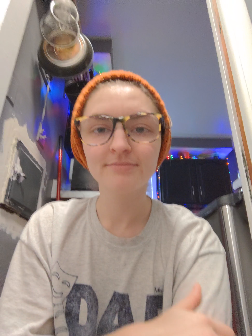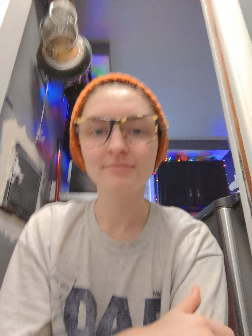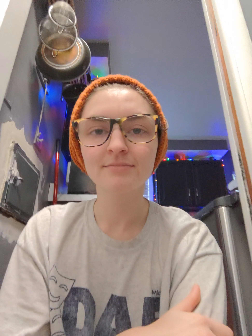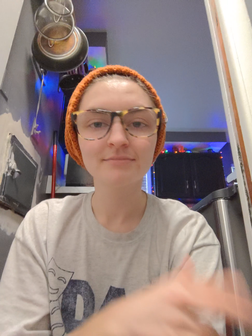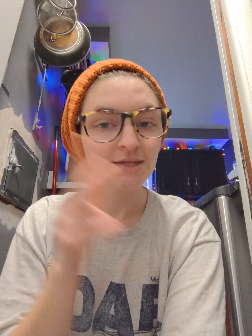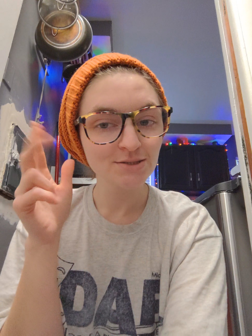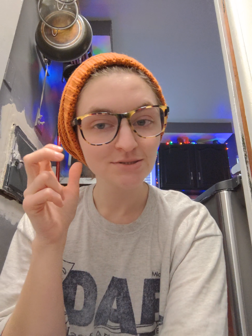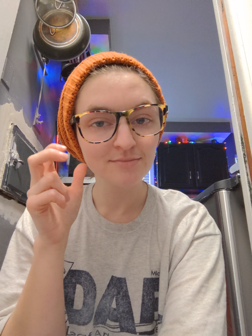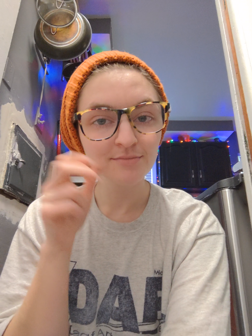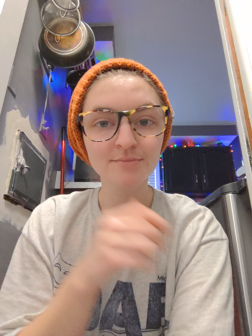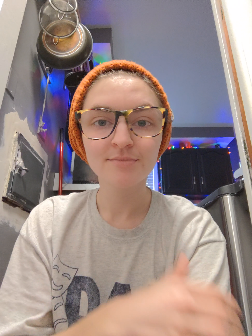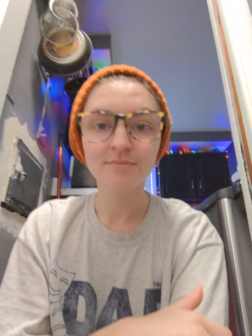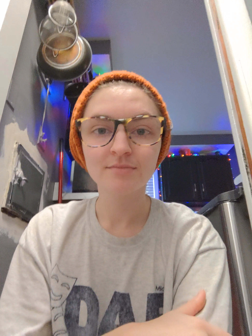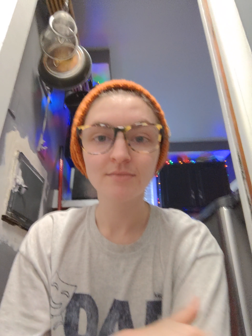hear